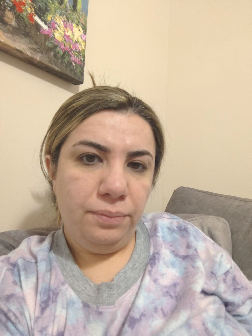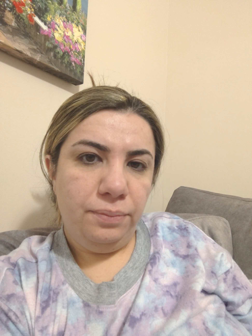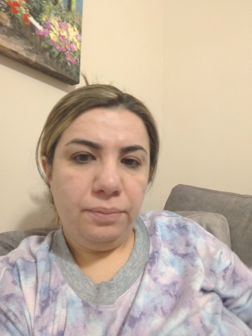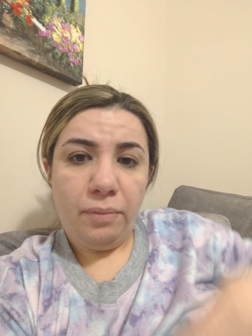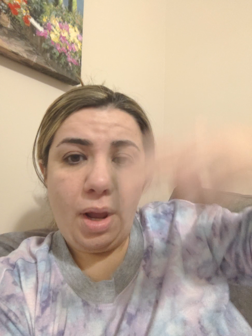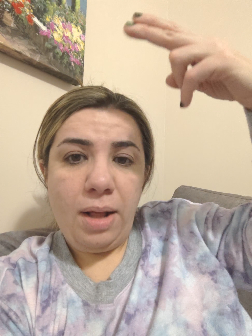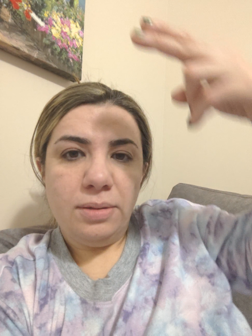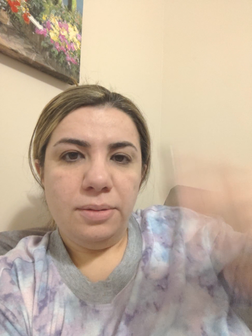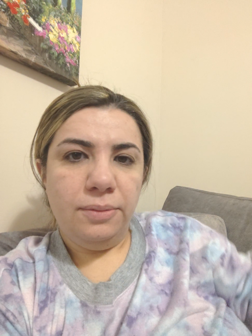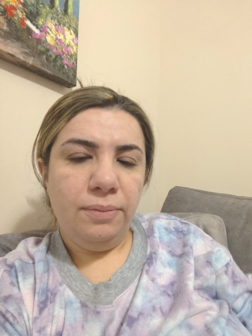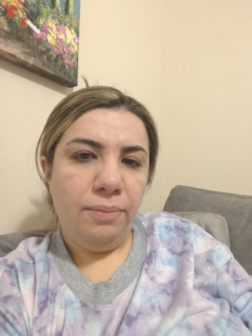high